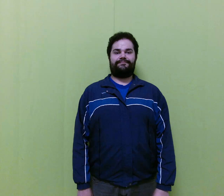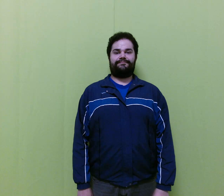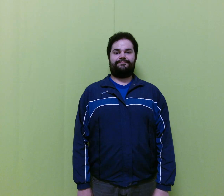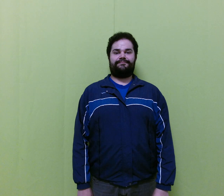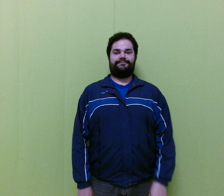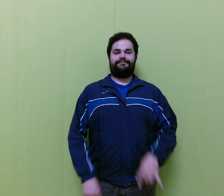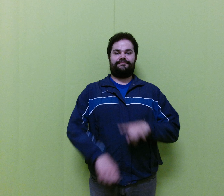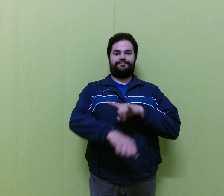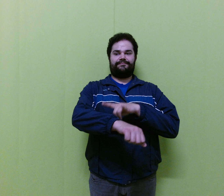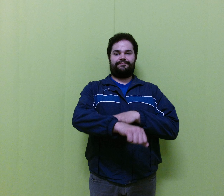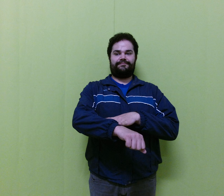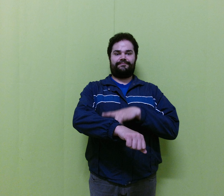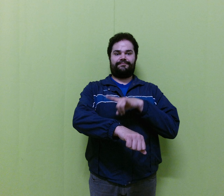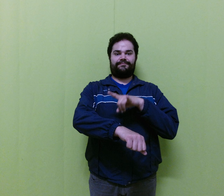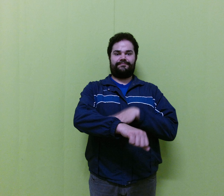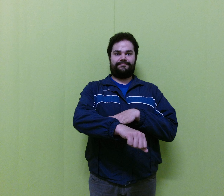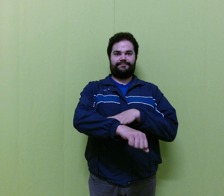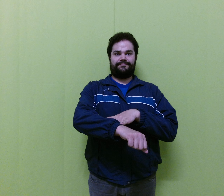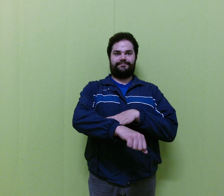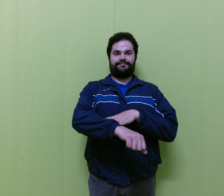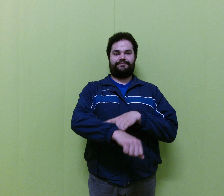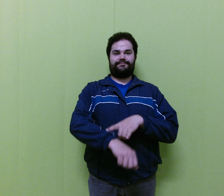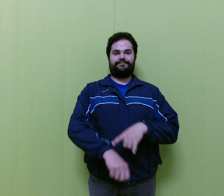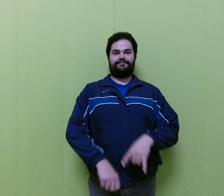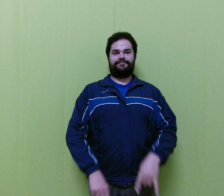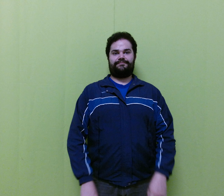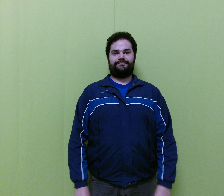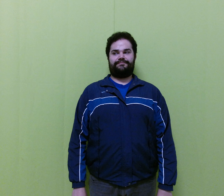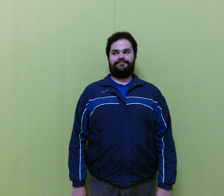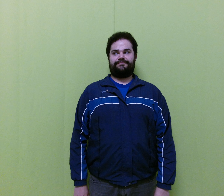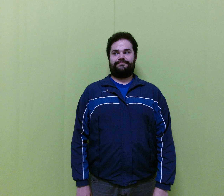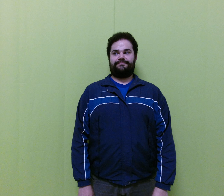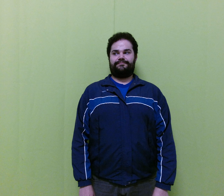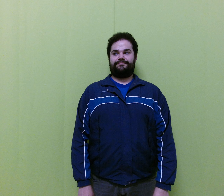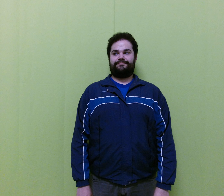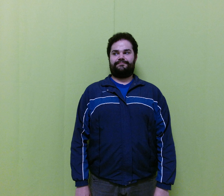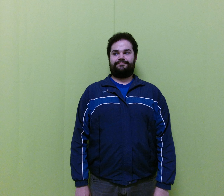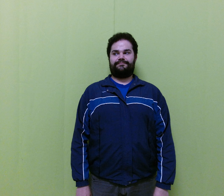banheiro